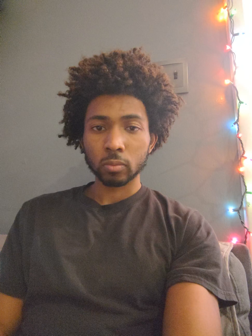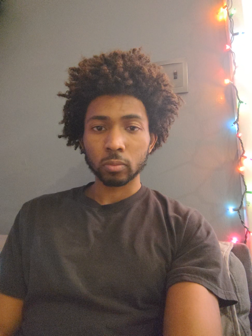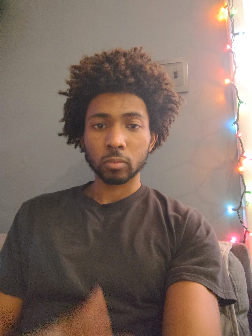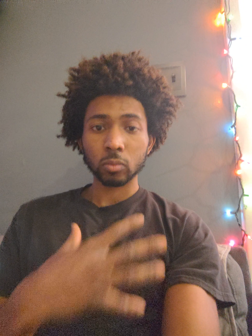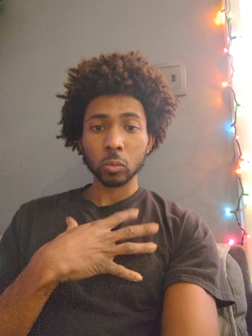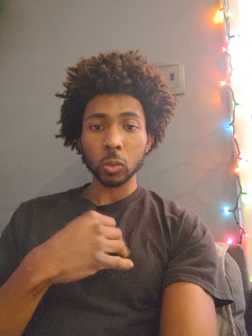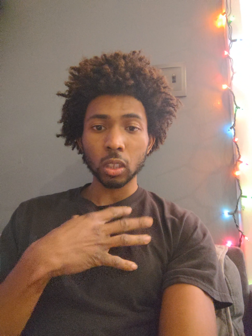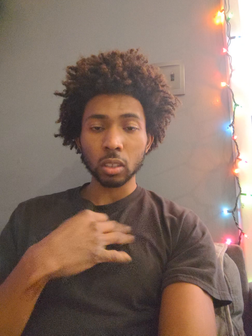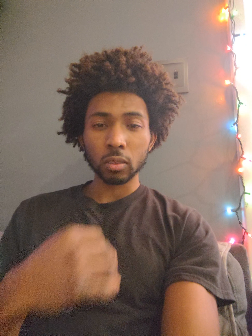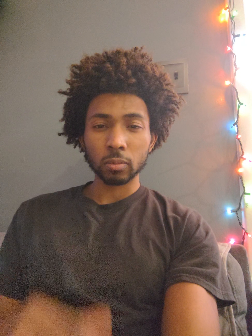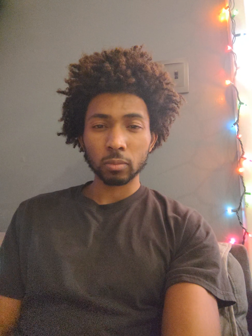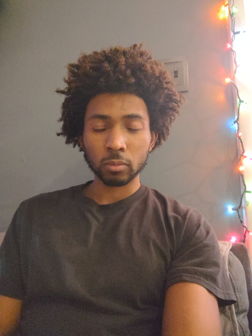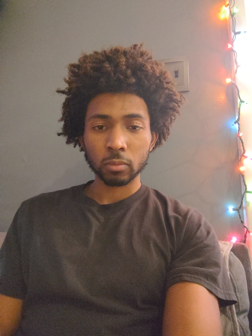white